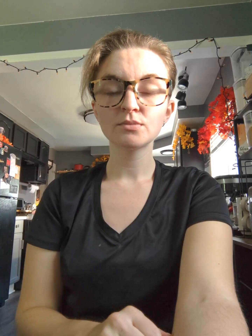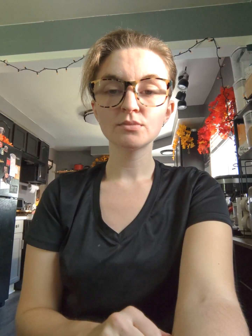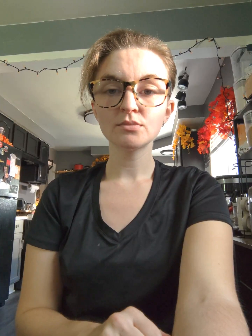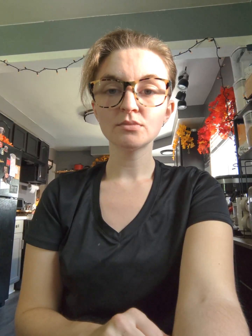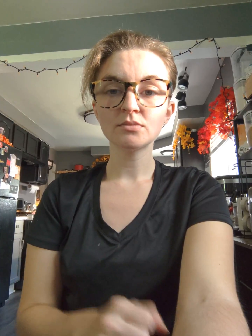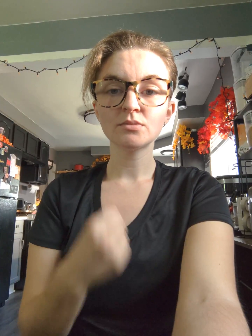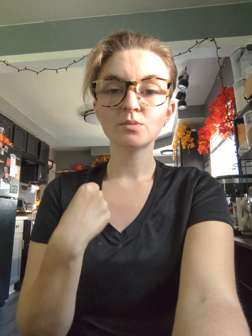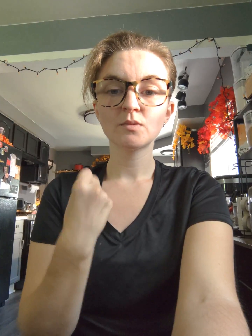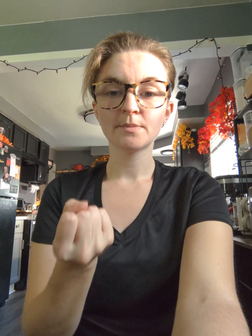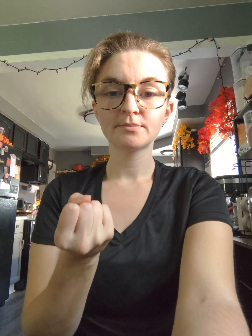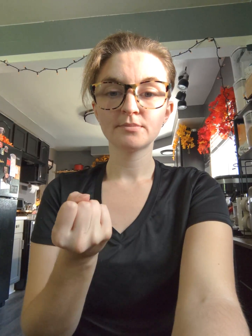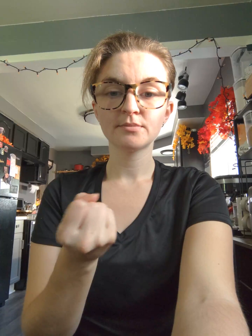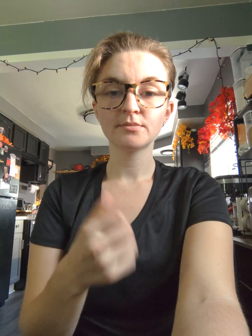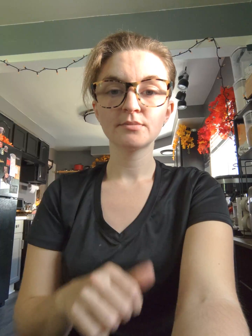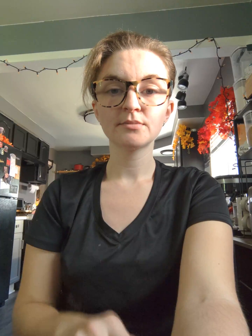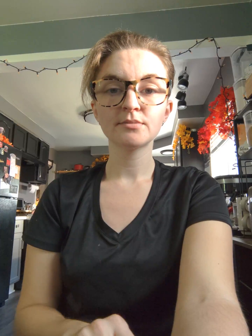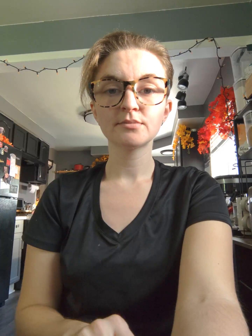drive